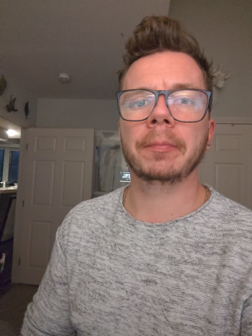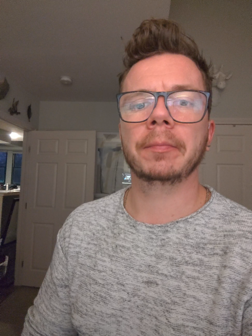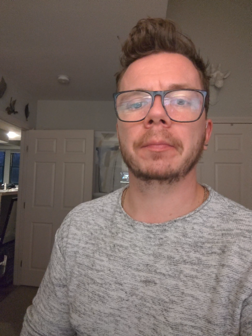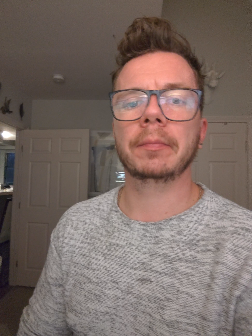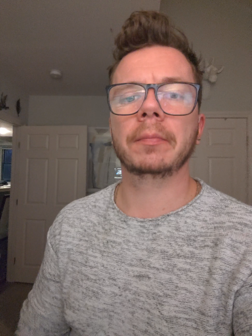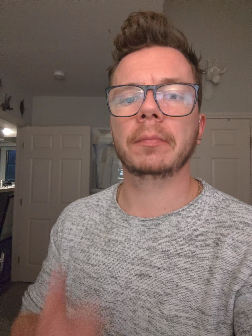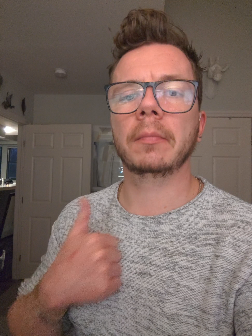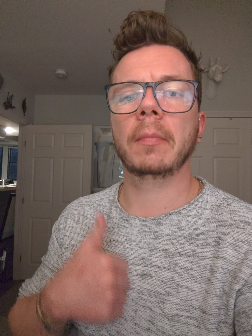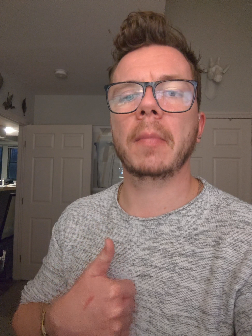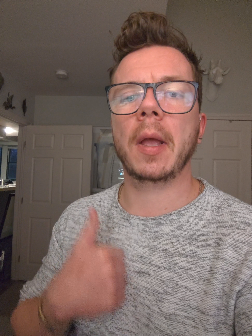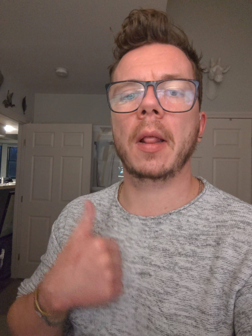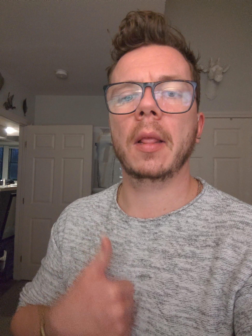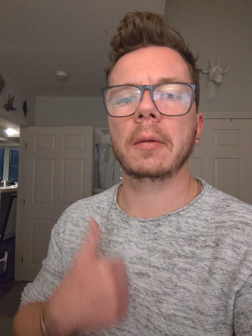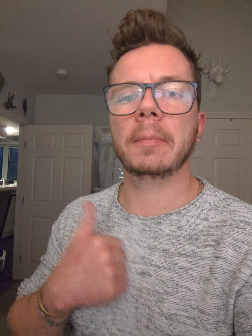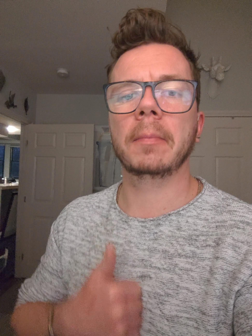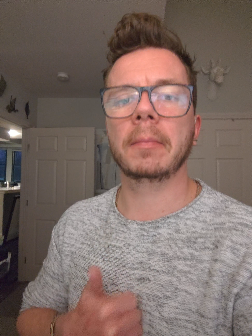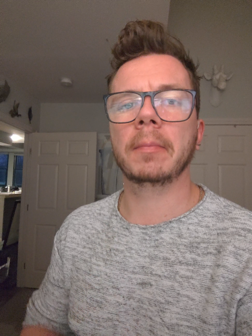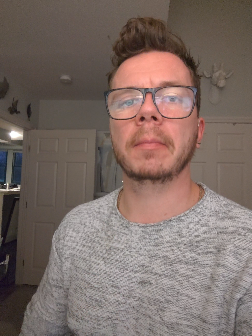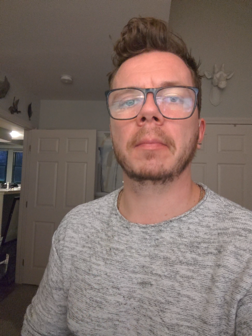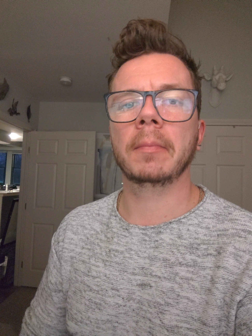bath